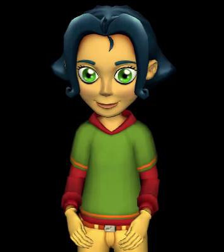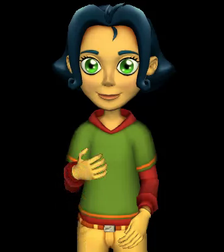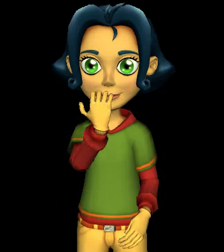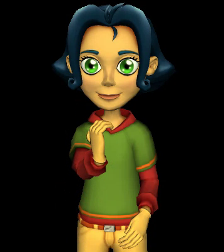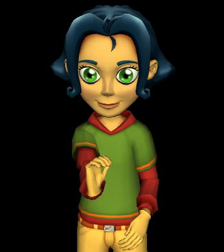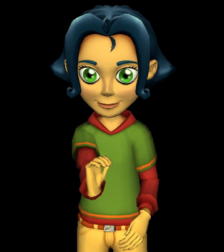حرارة